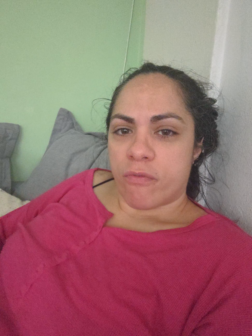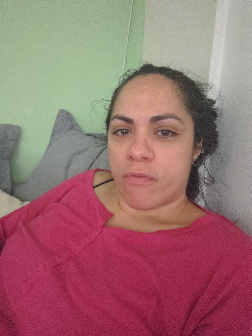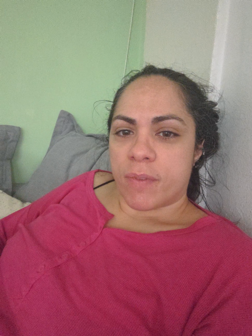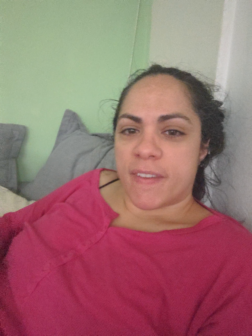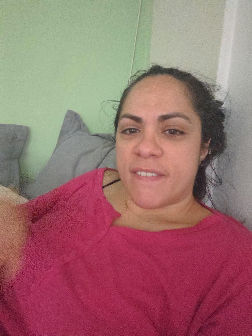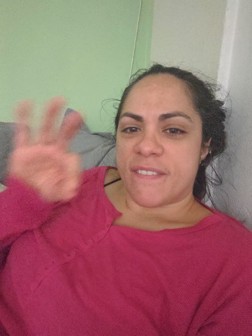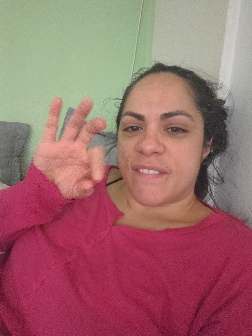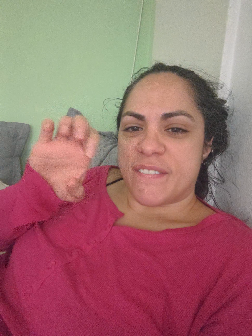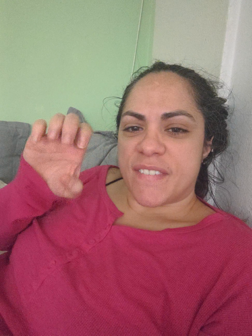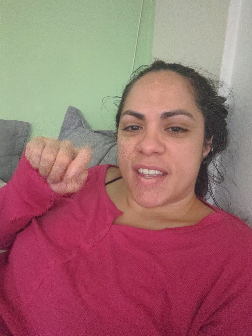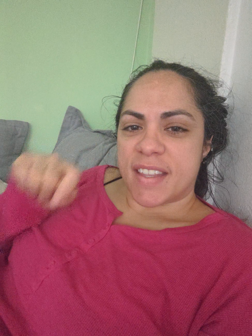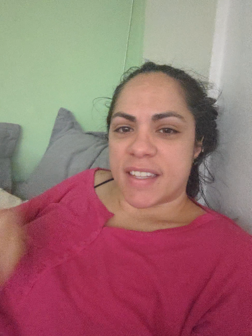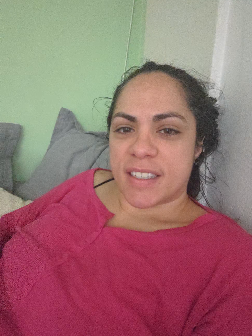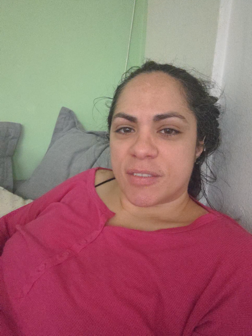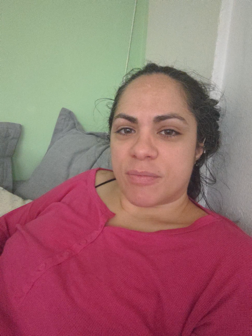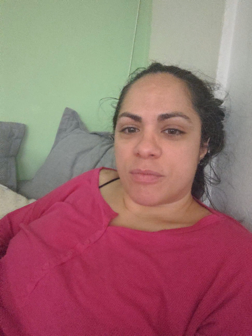feet